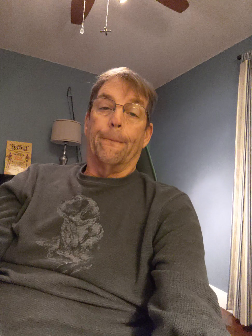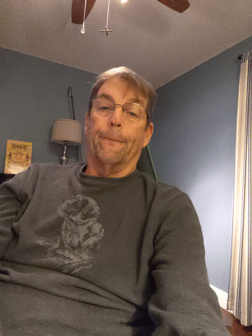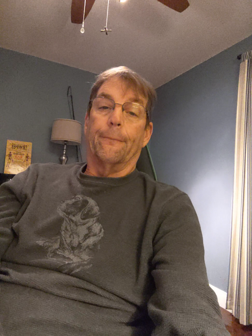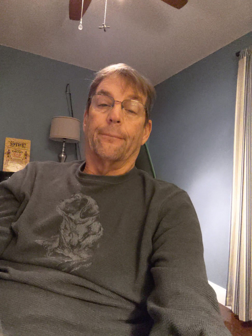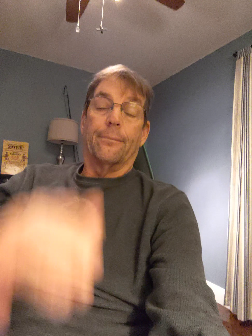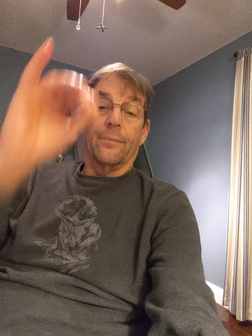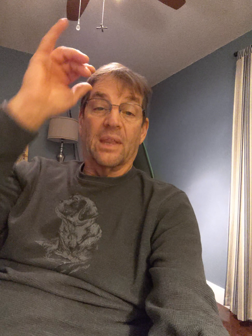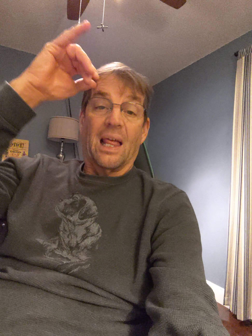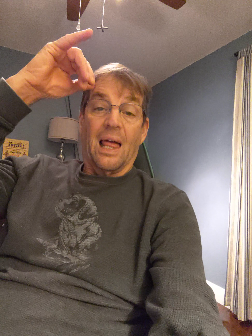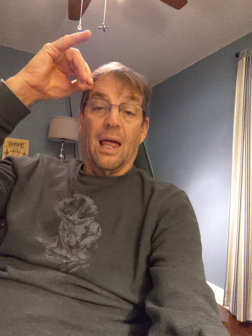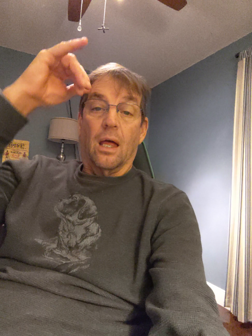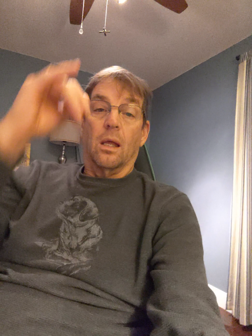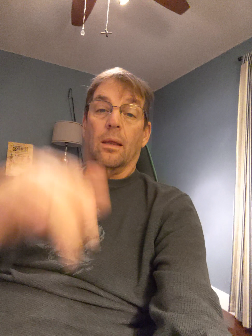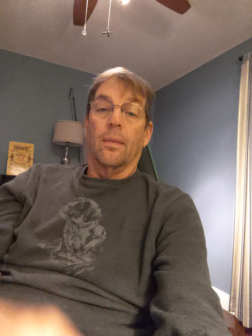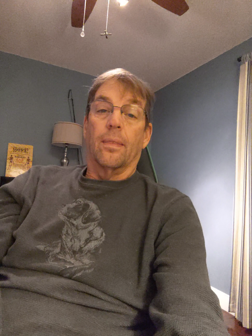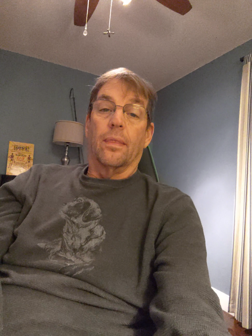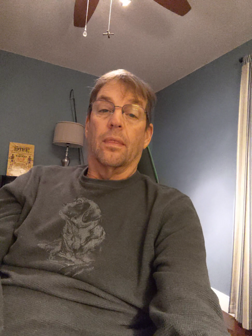cow